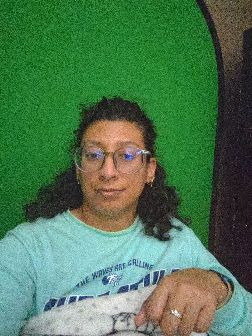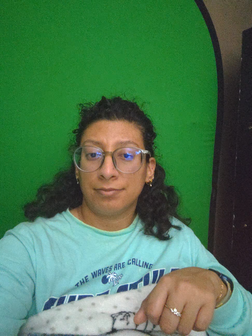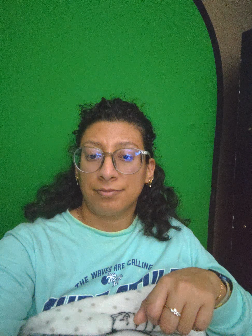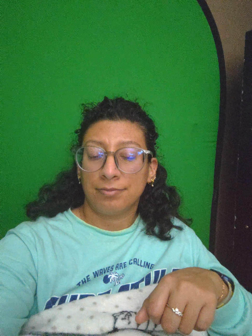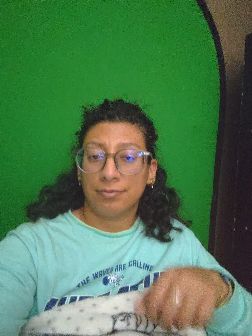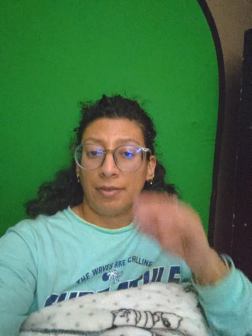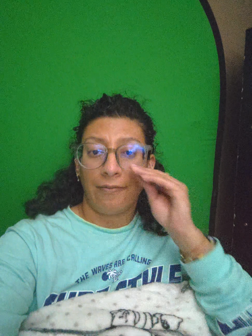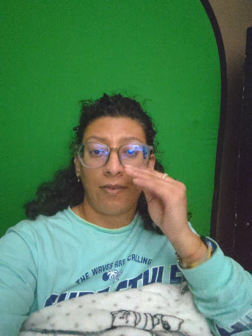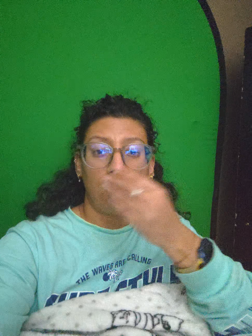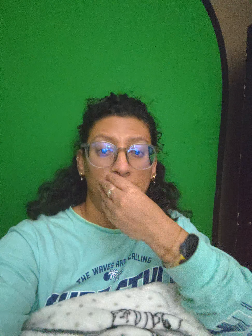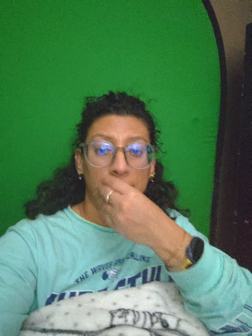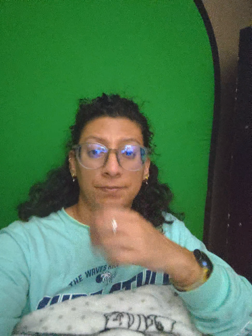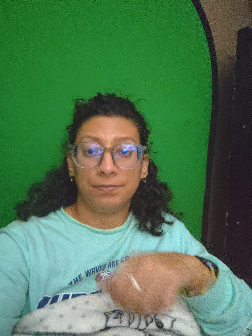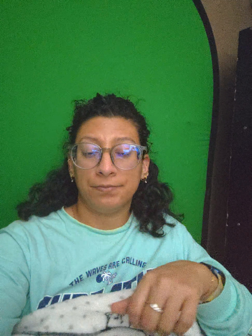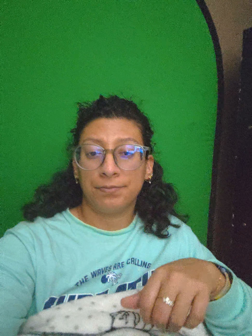flower